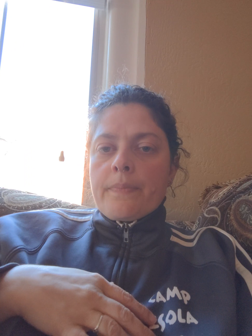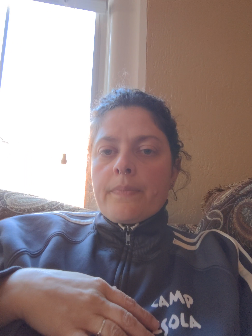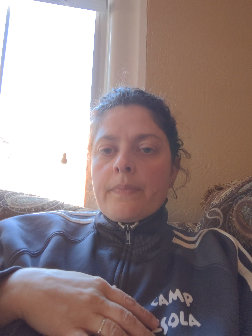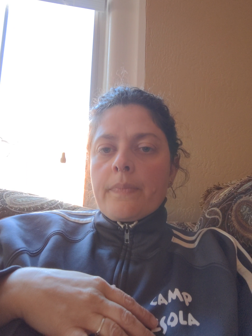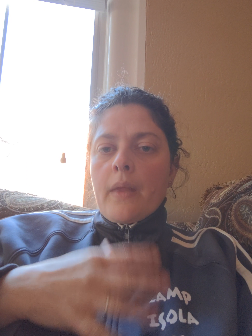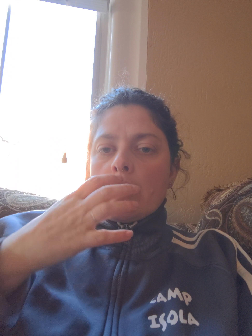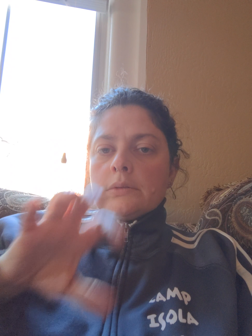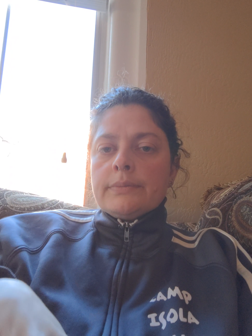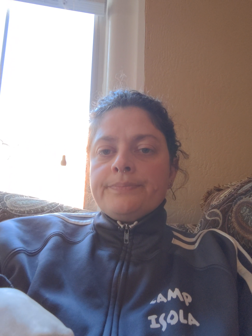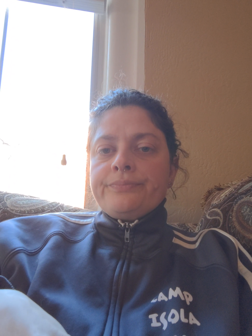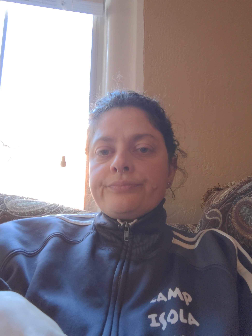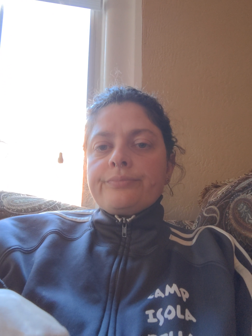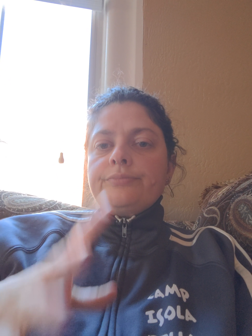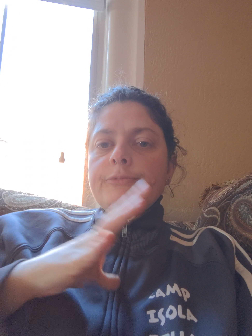hot